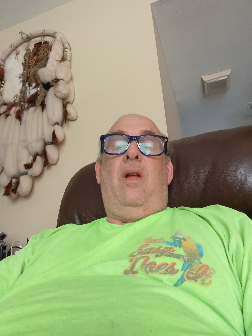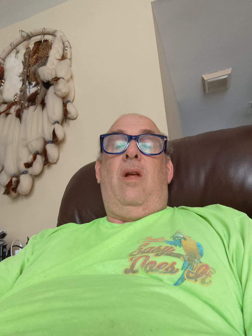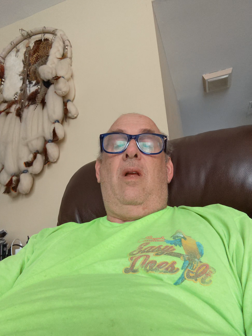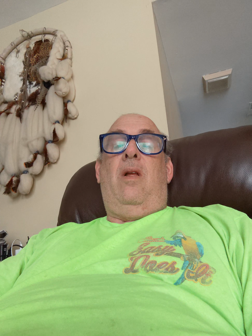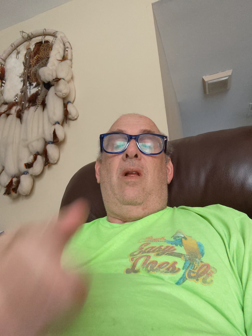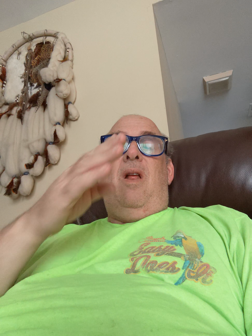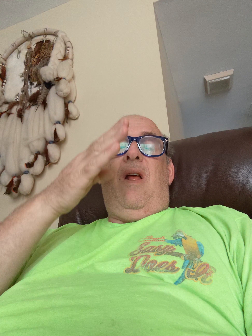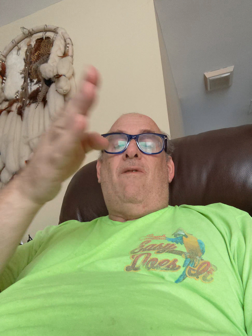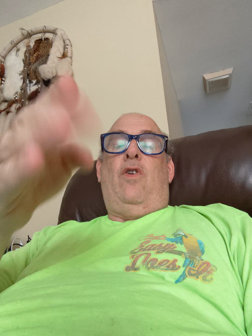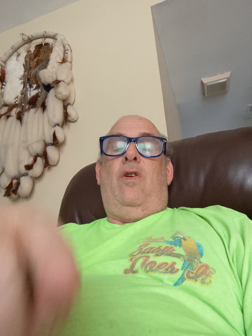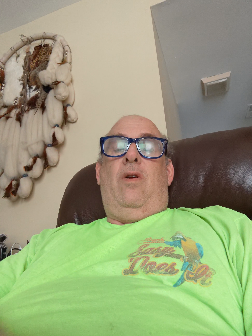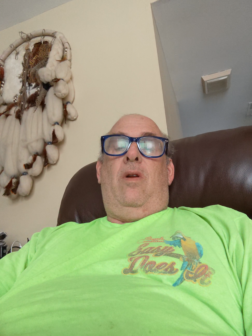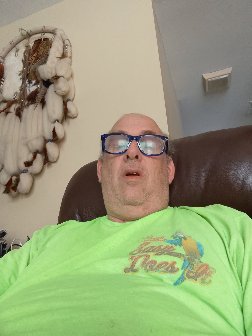after